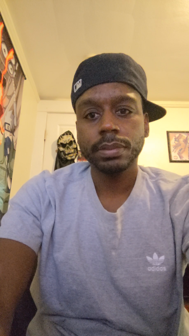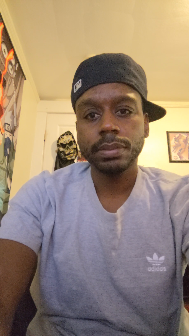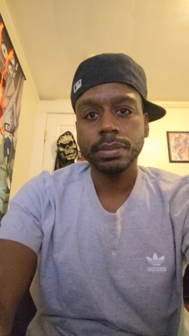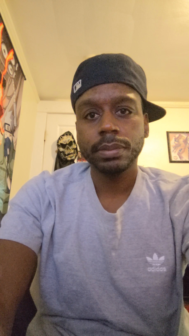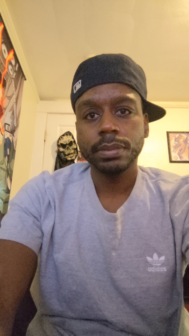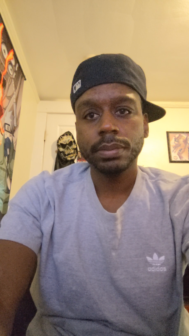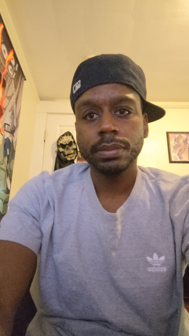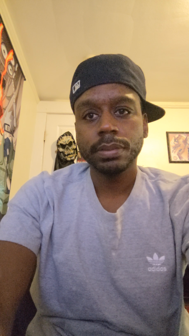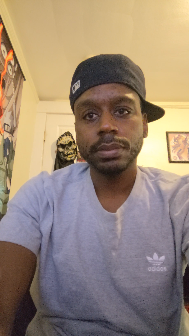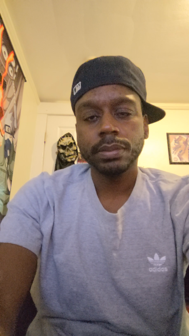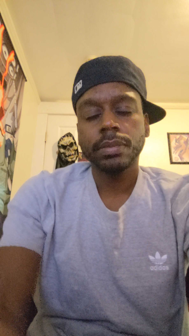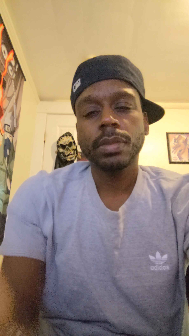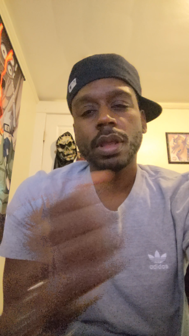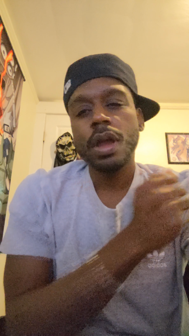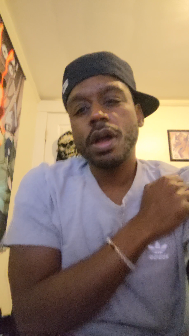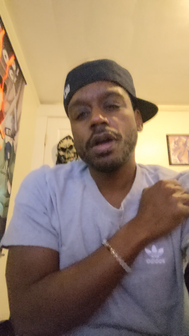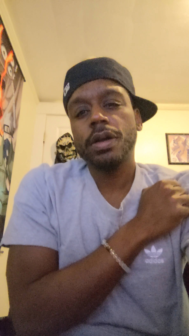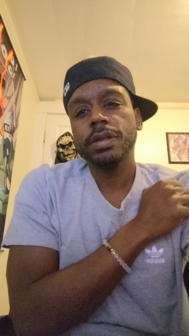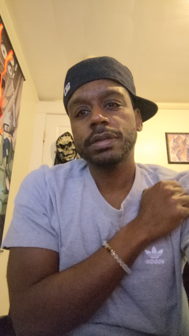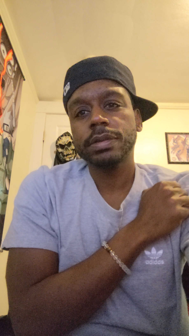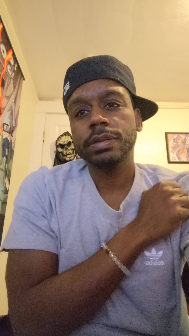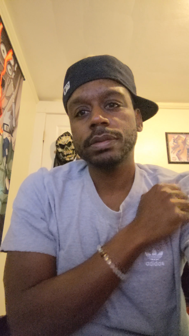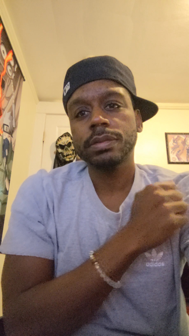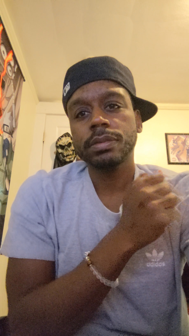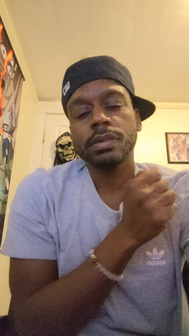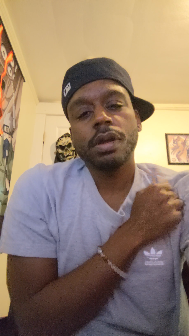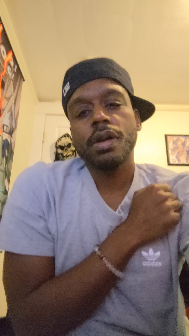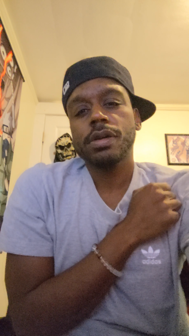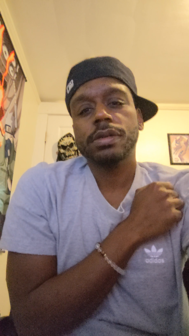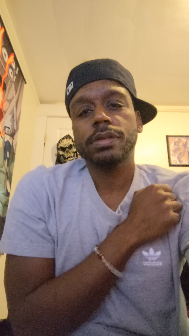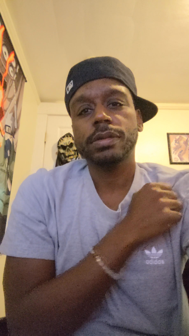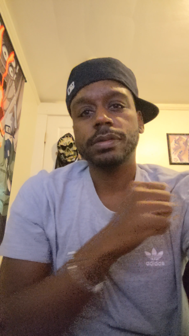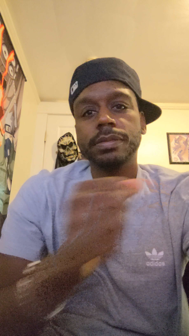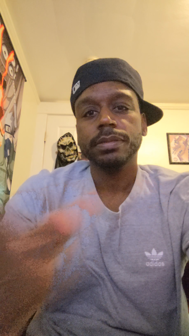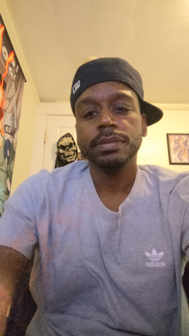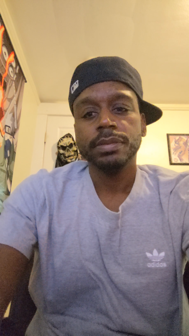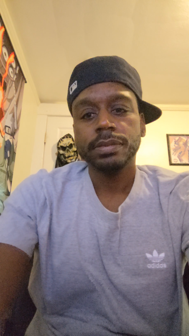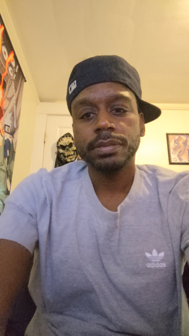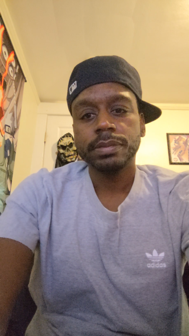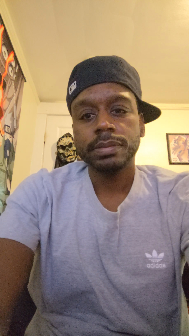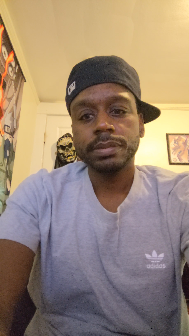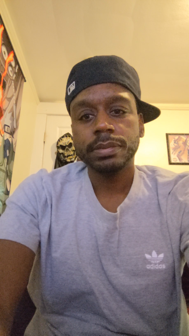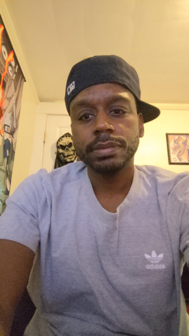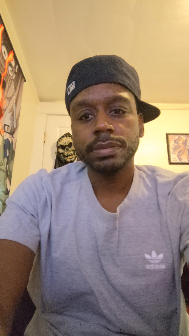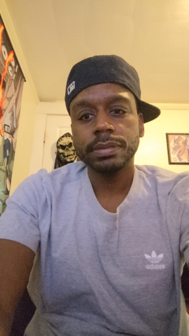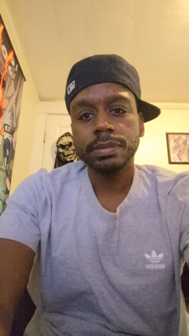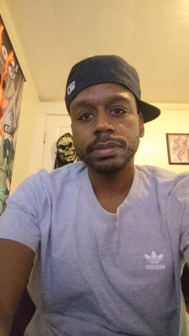hug